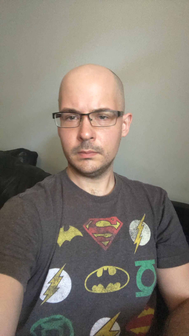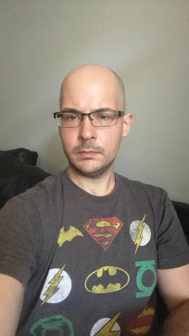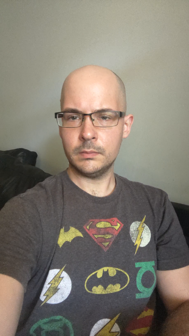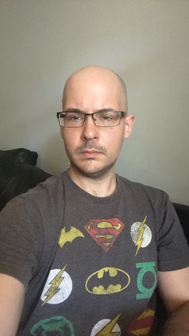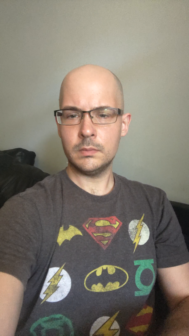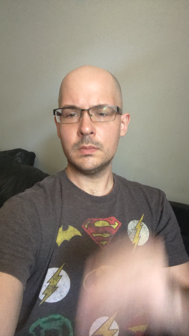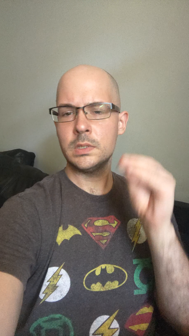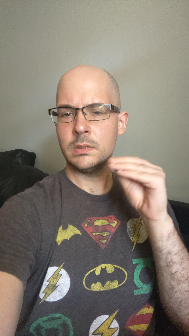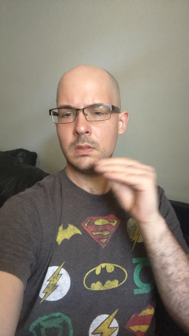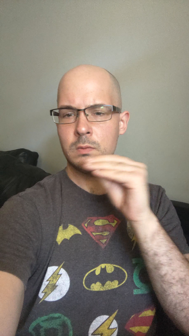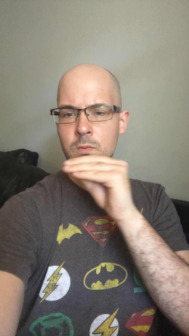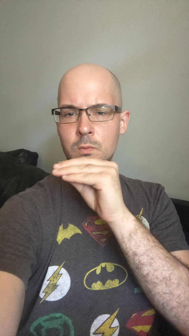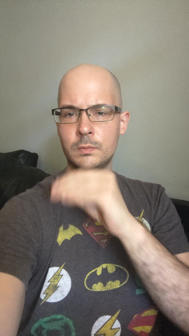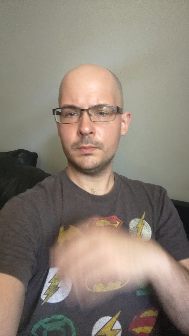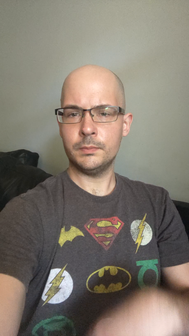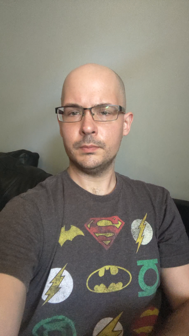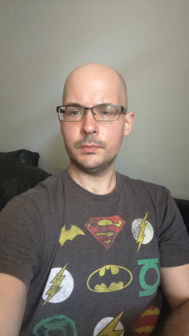dinosaur